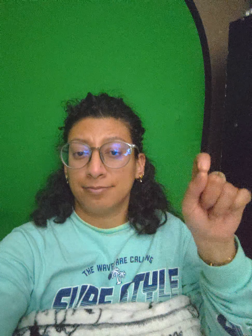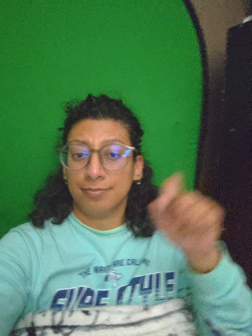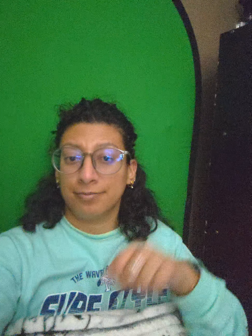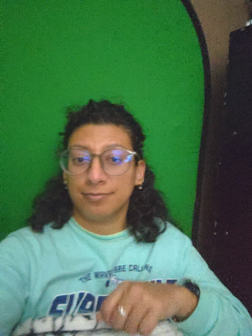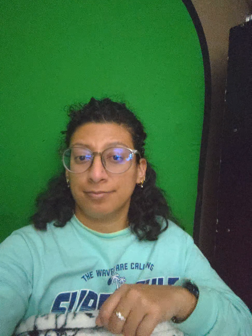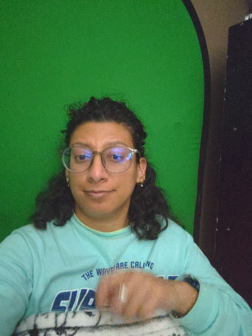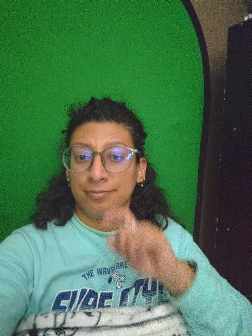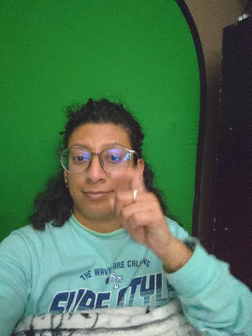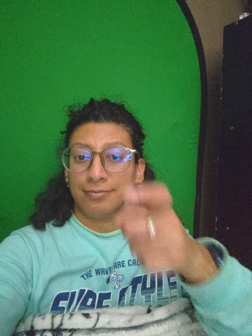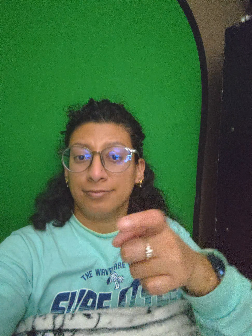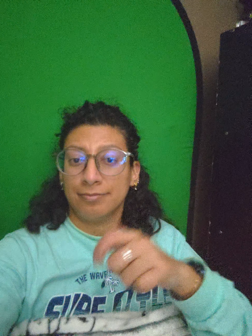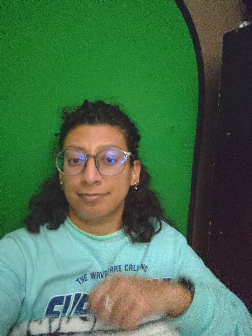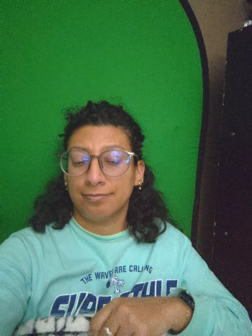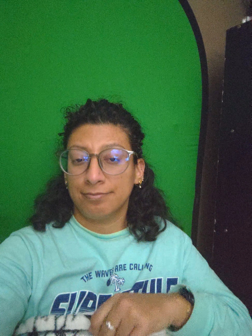give